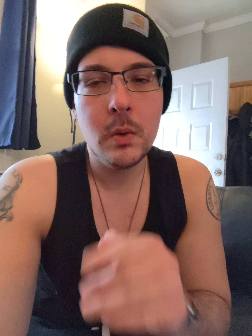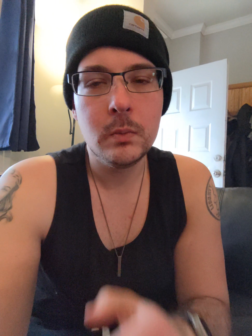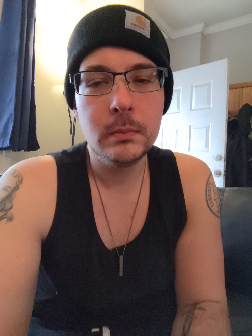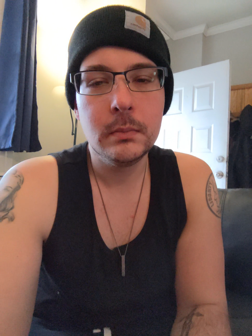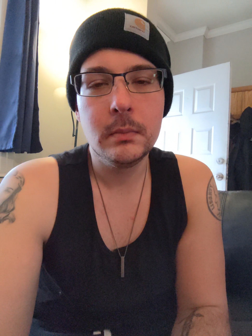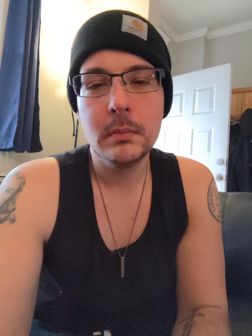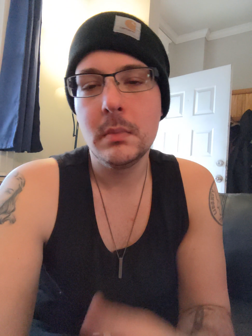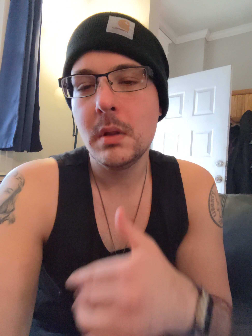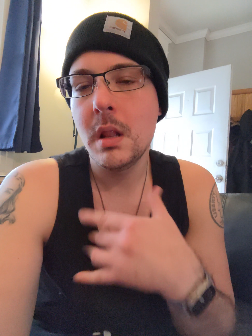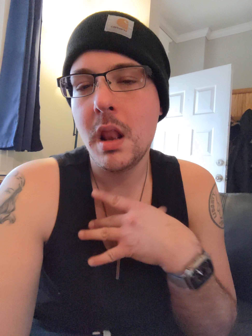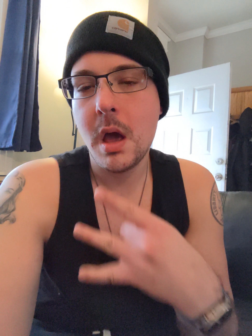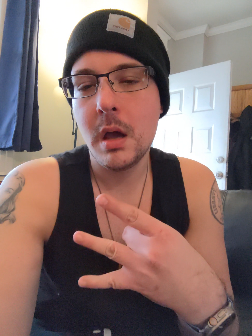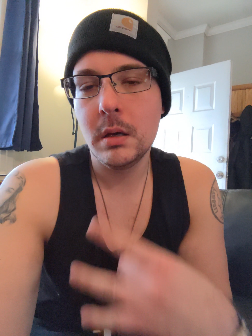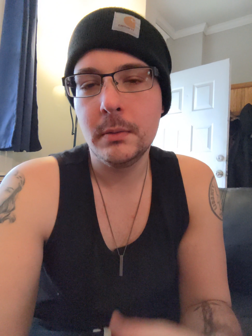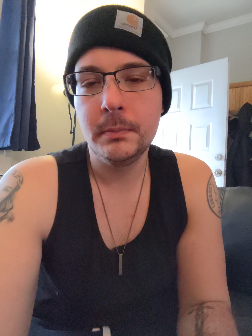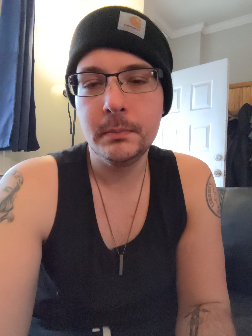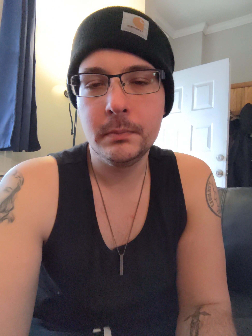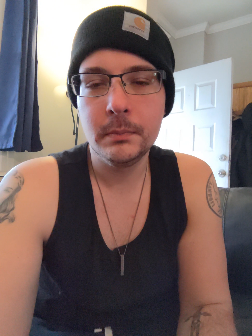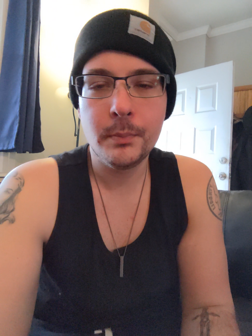like